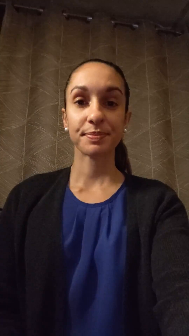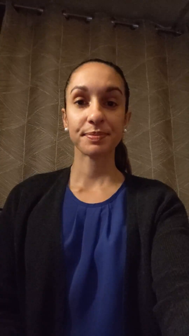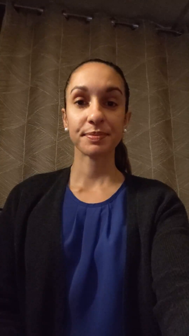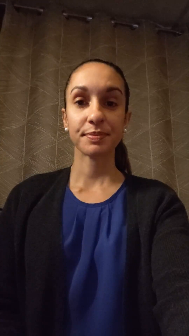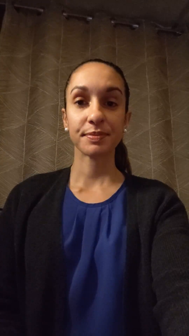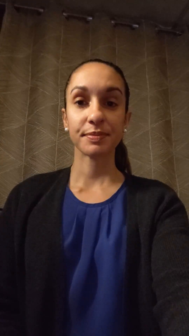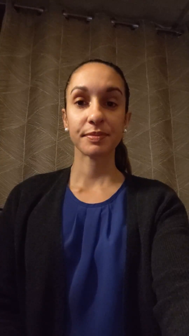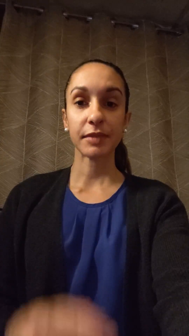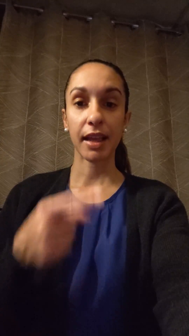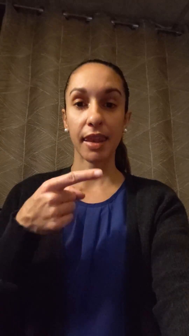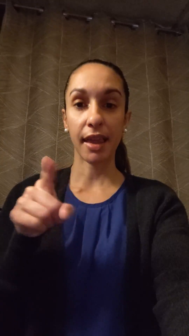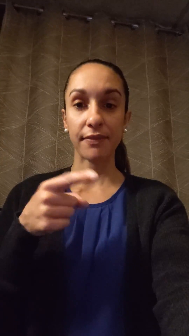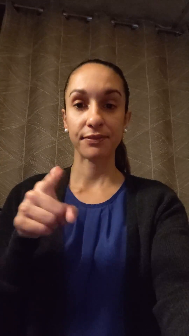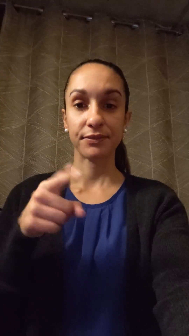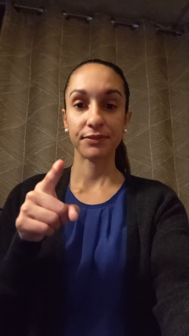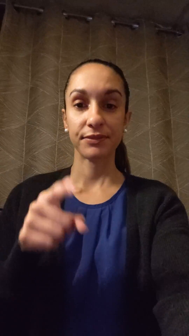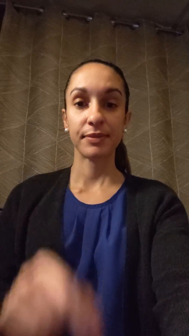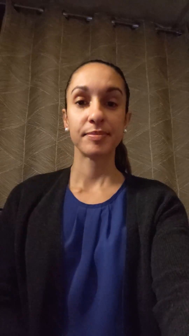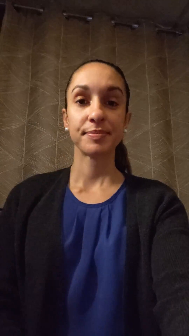knife